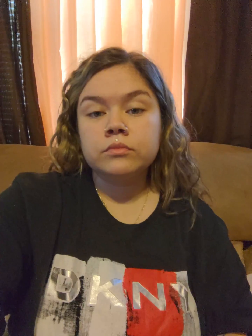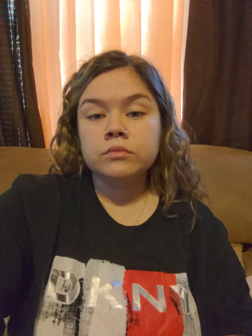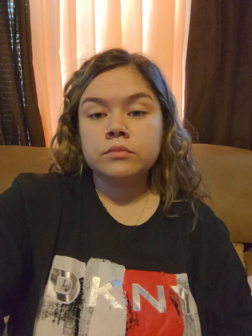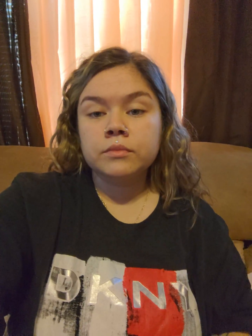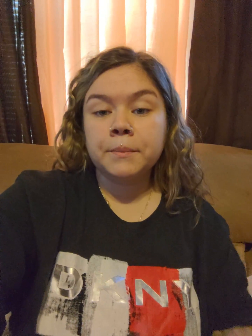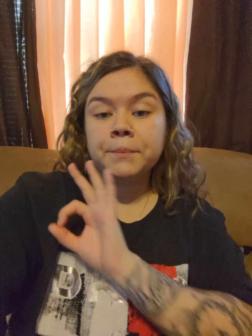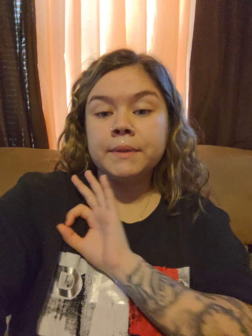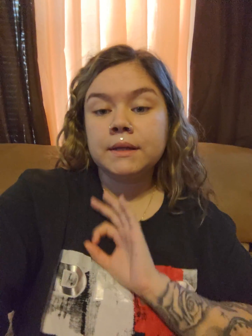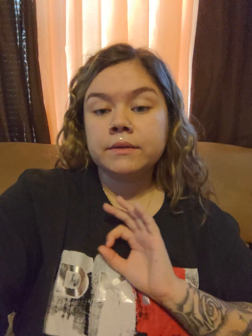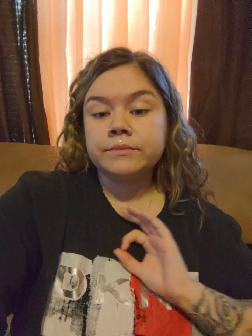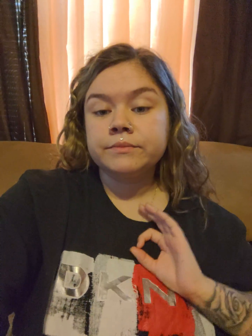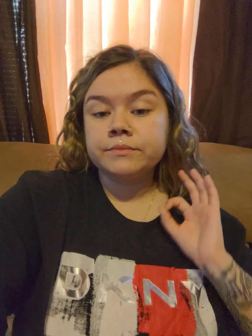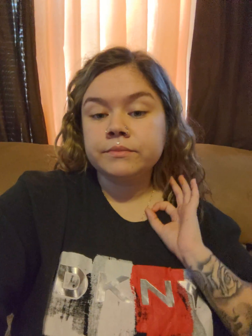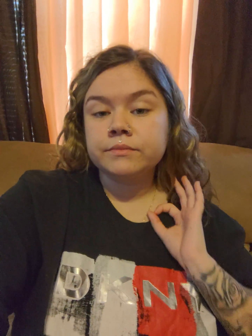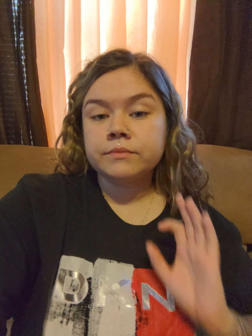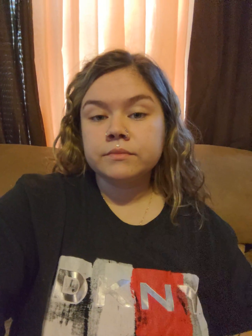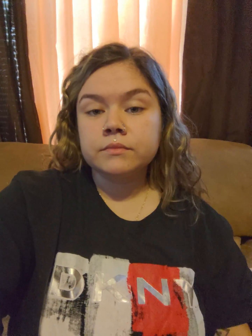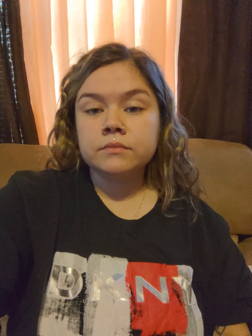beads